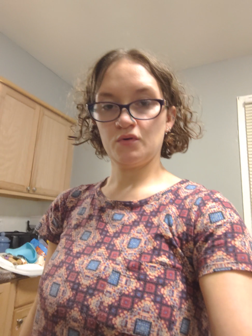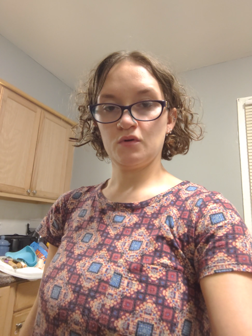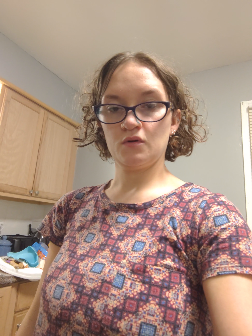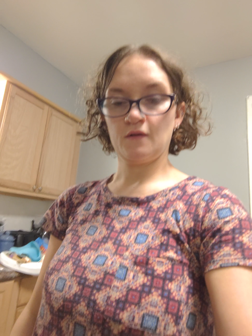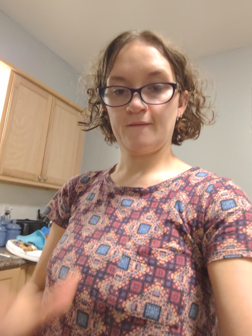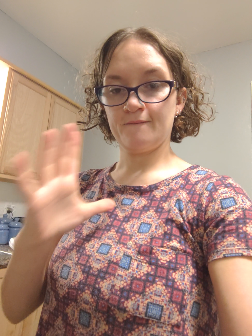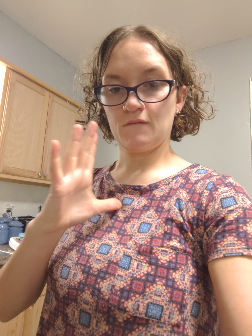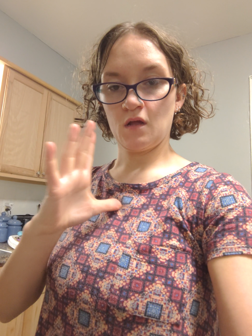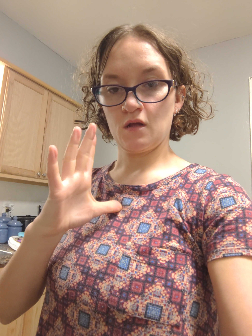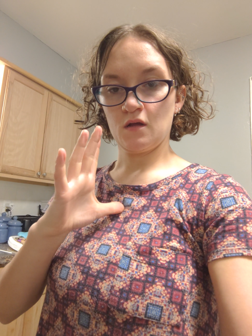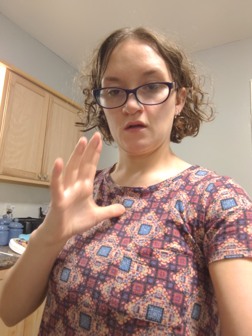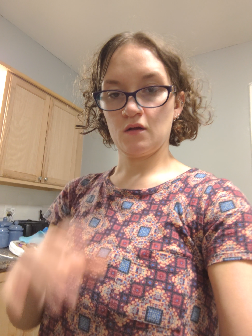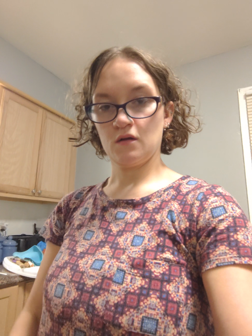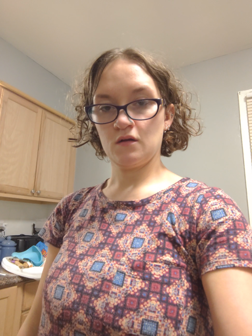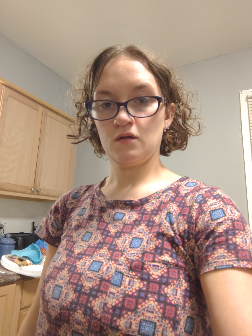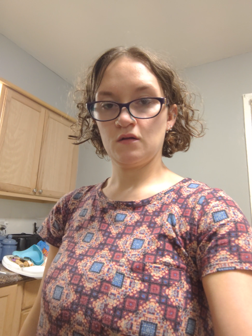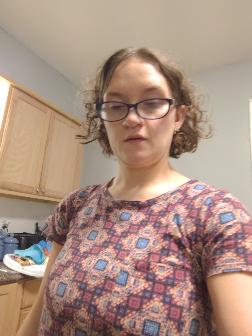fine